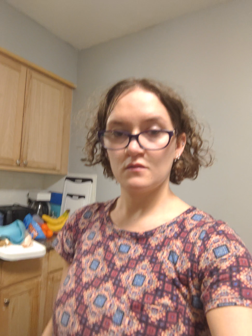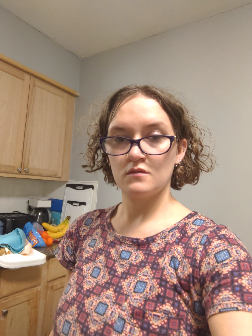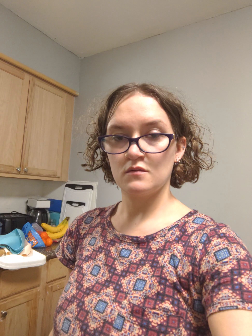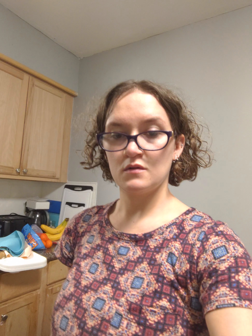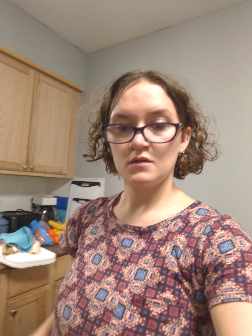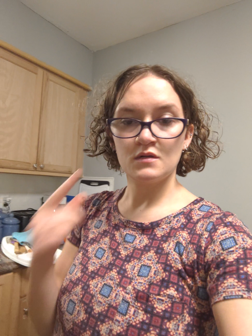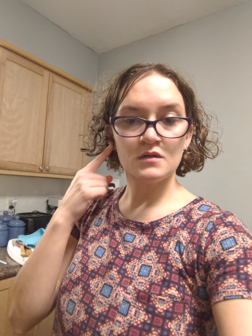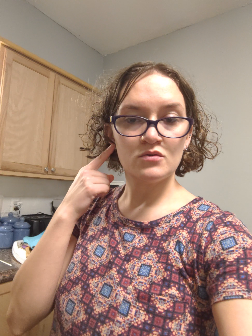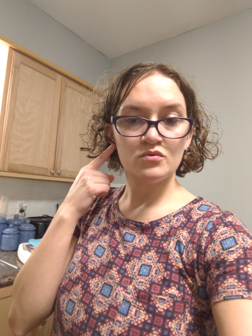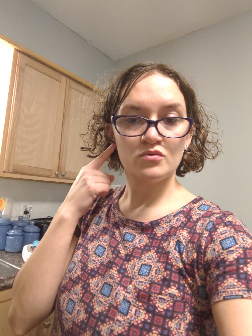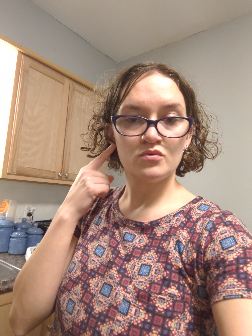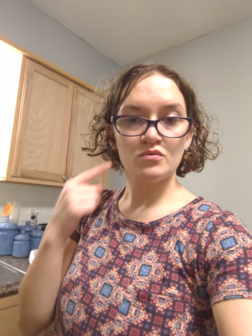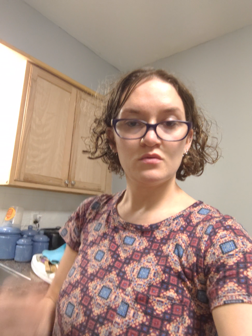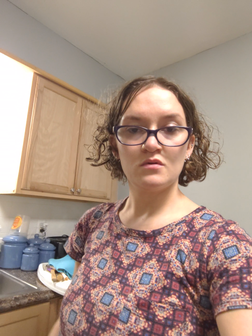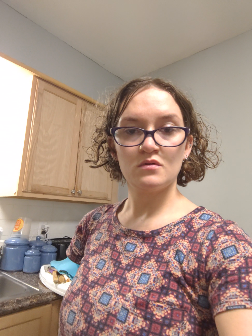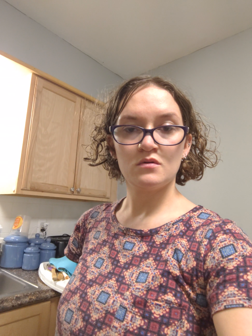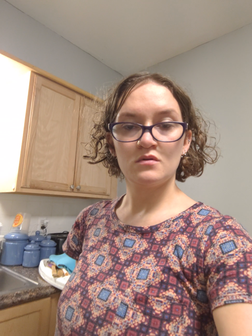ear